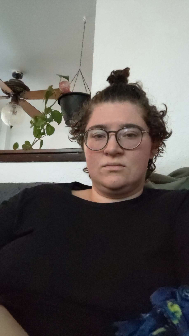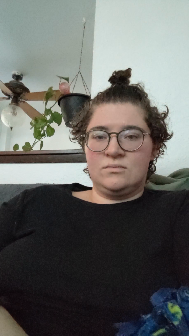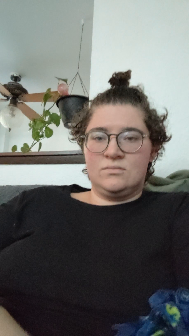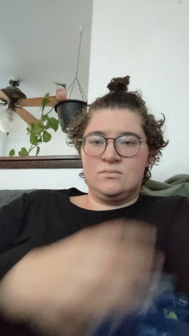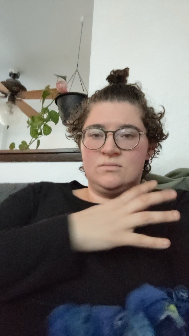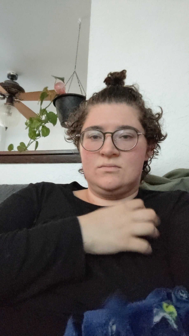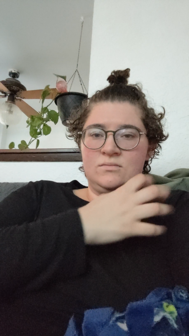bear